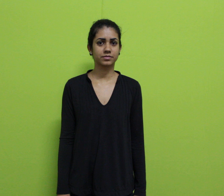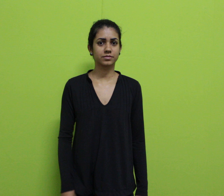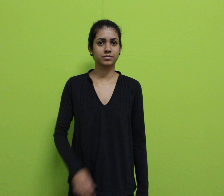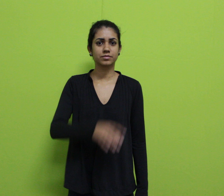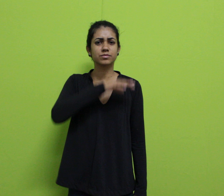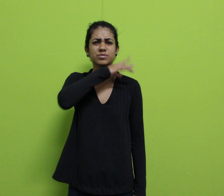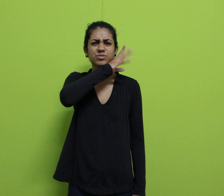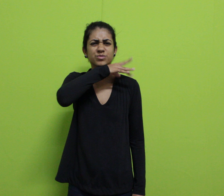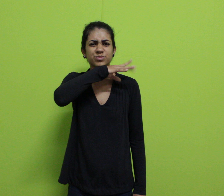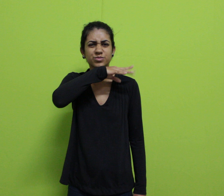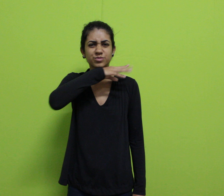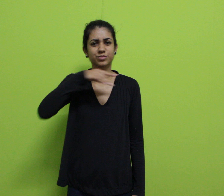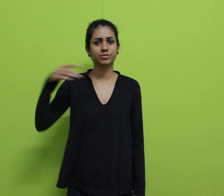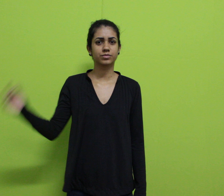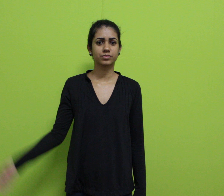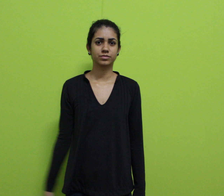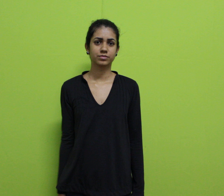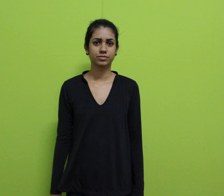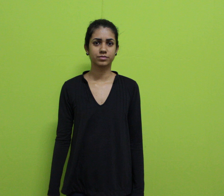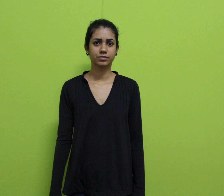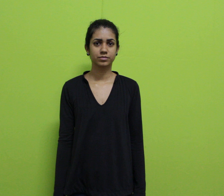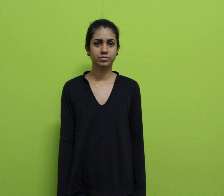ruim